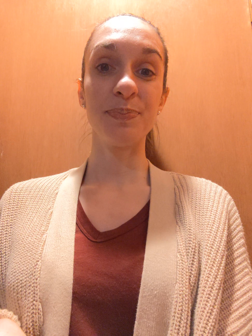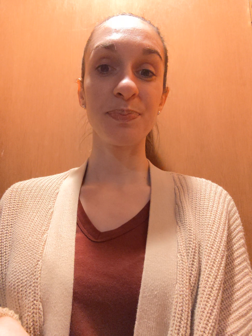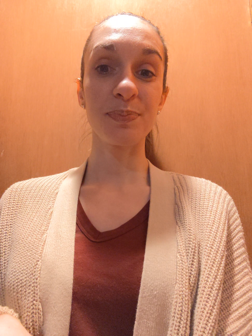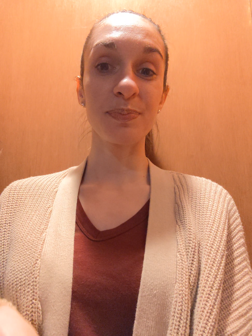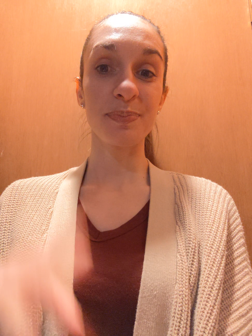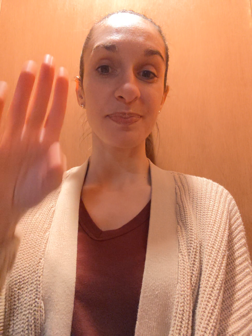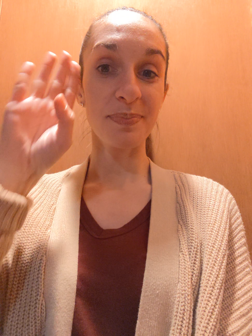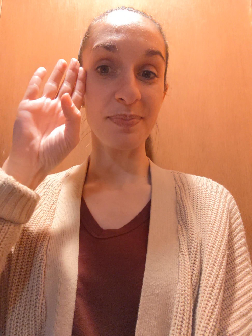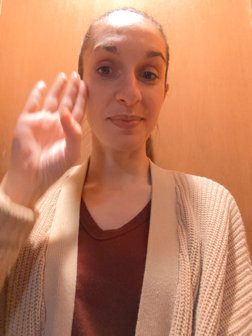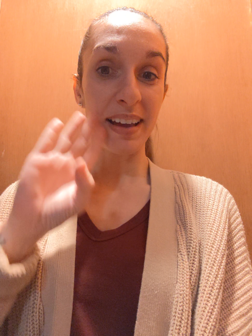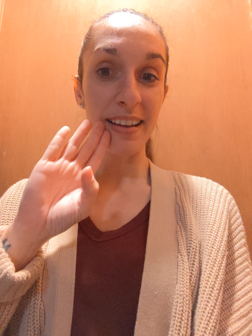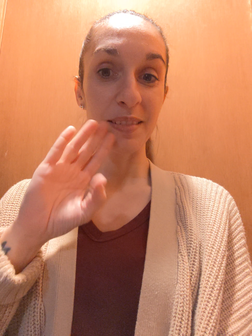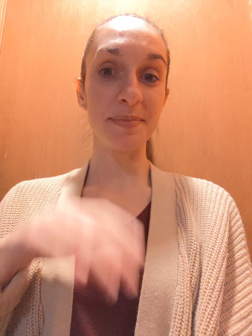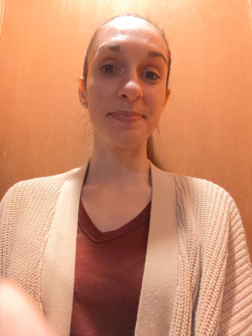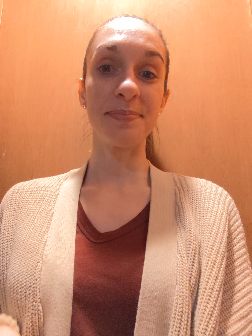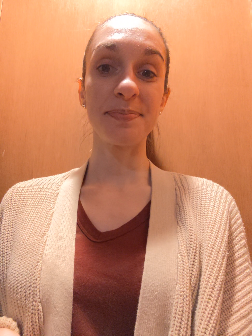brown